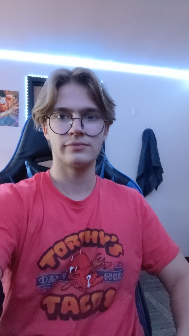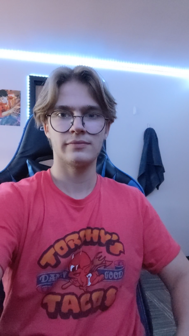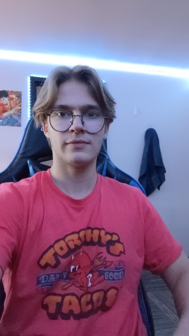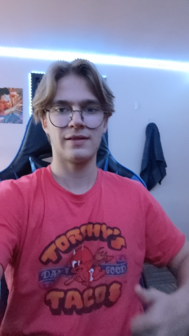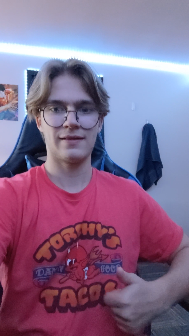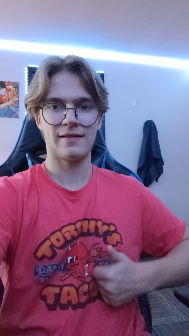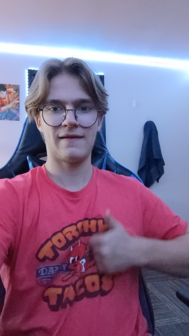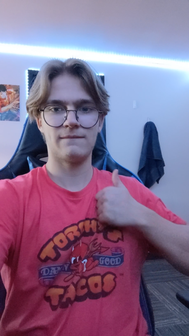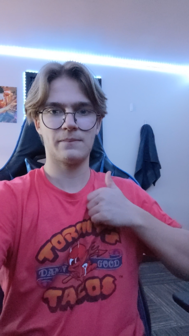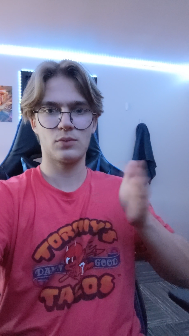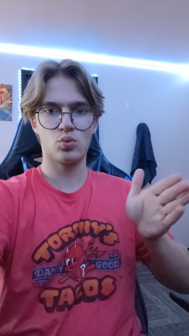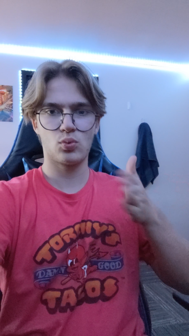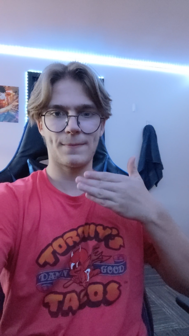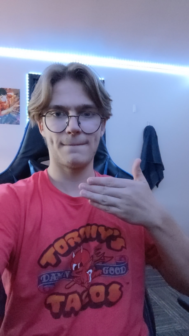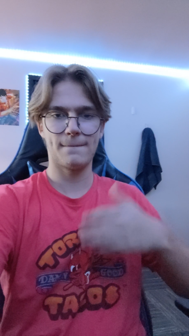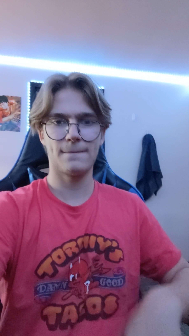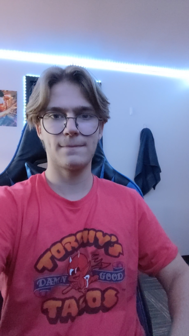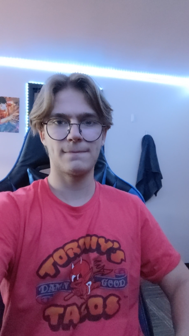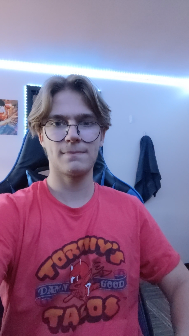living room